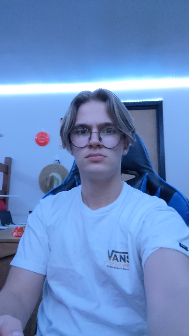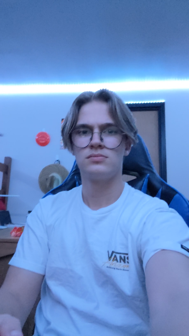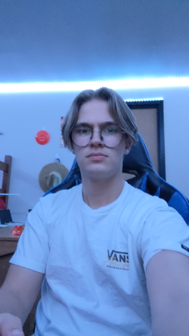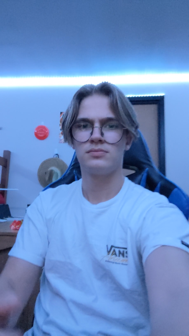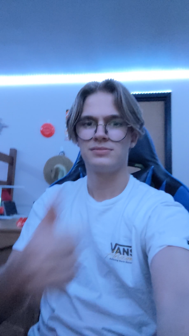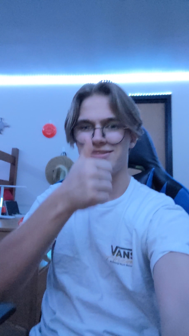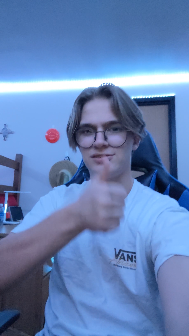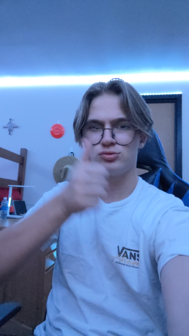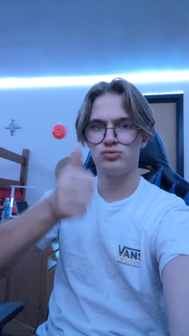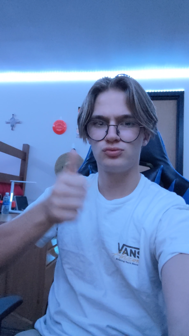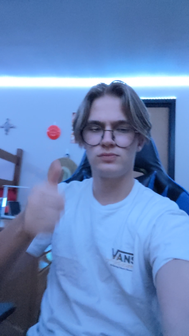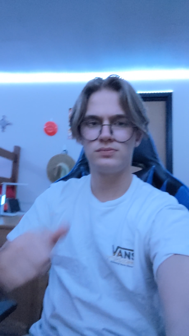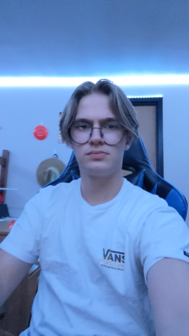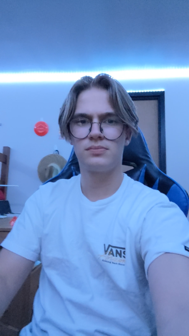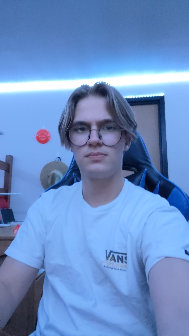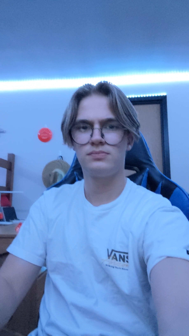each